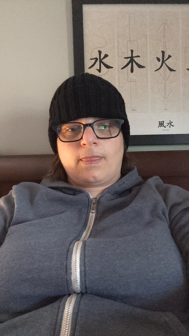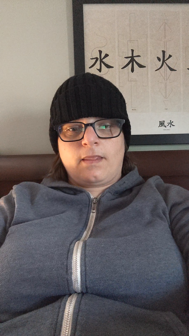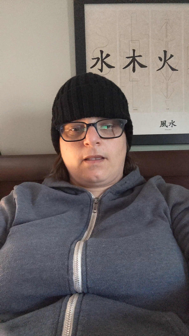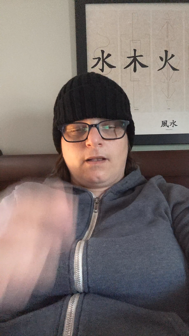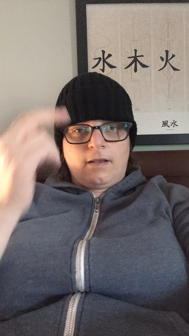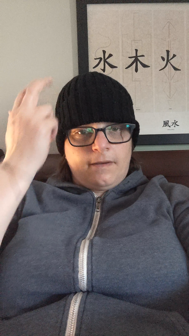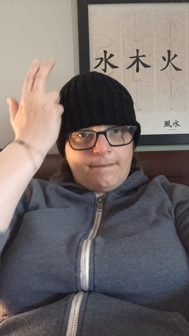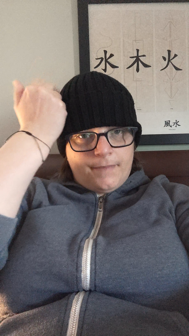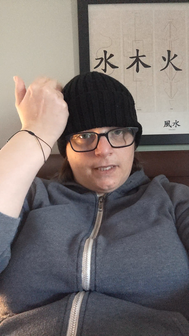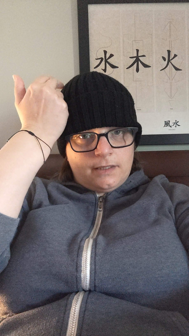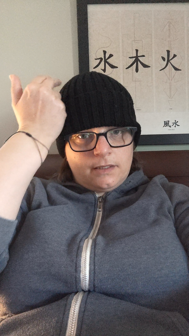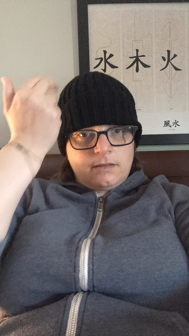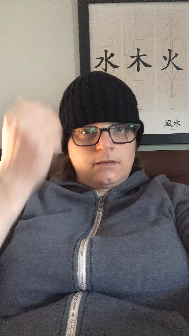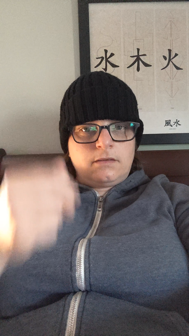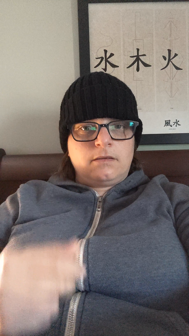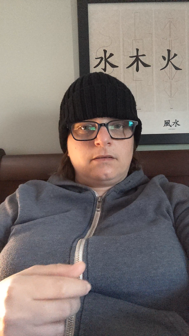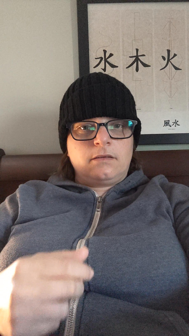bunny